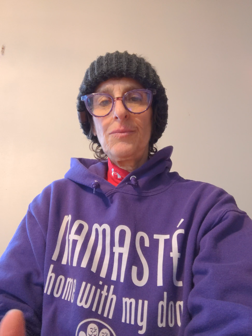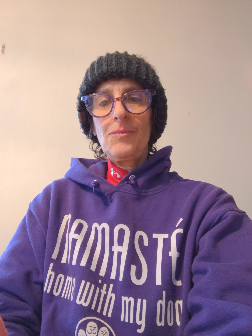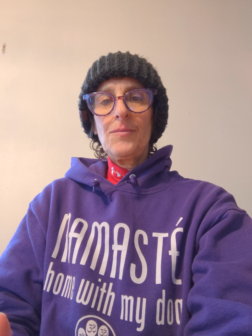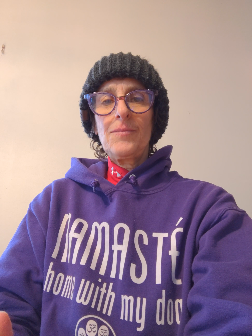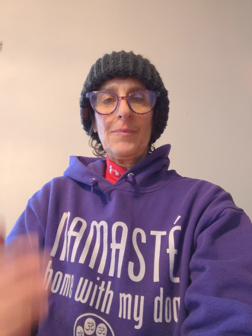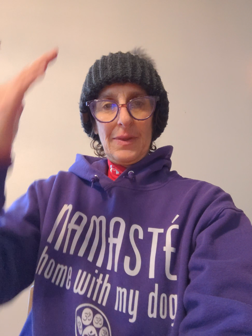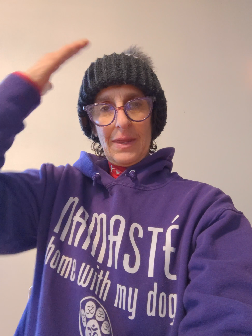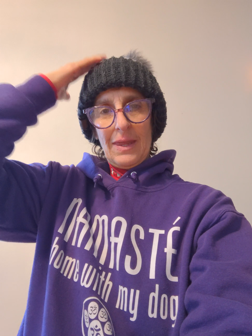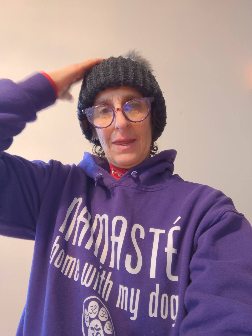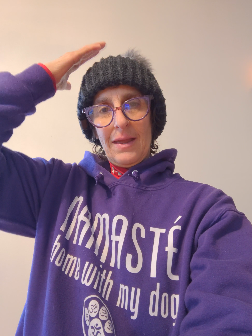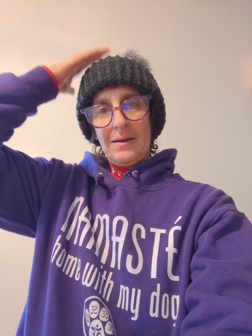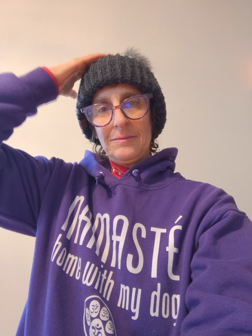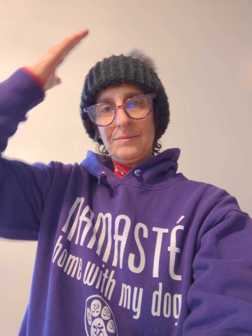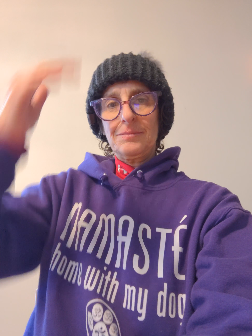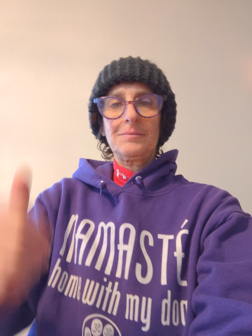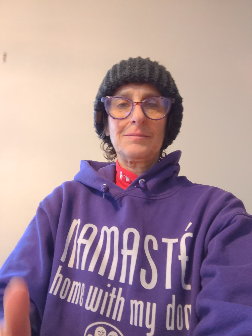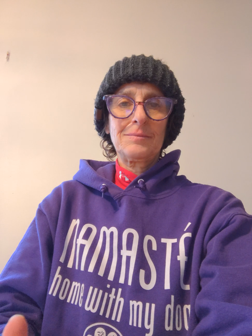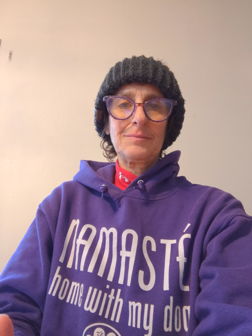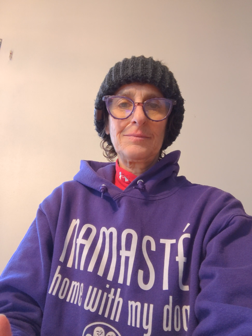hat